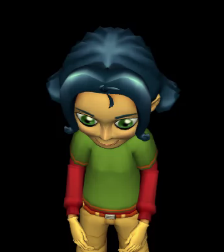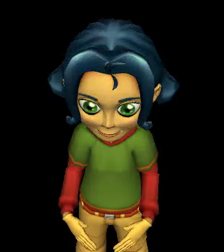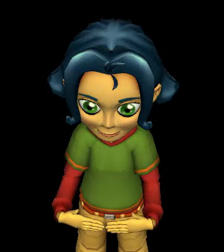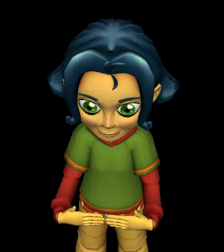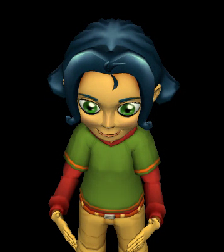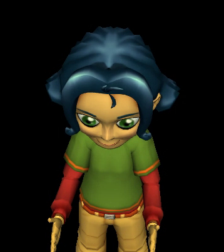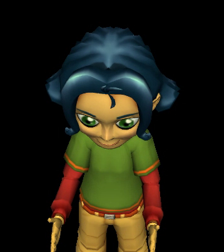يفتح